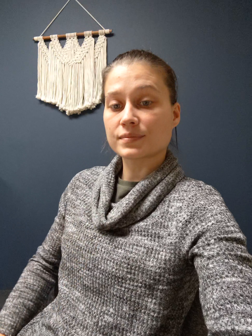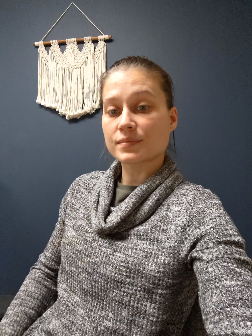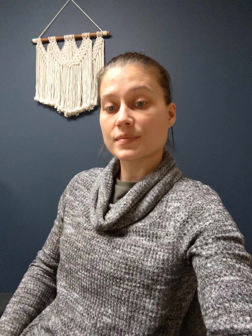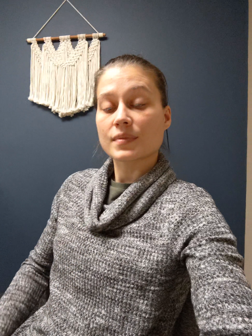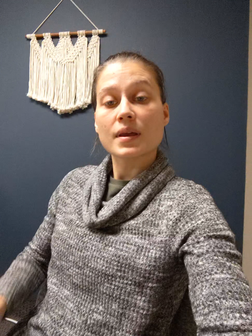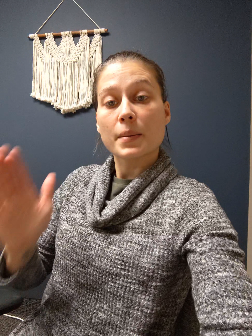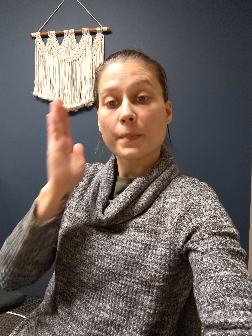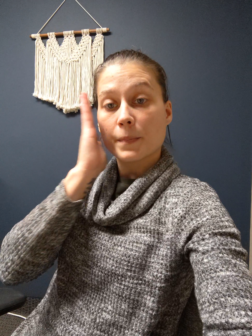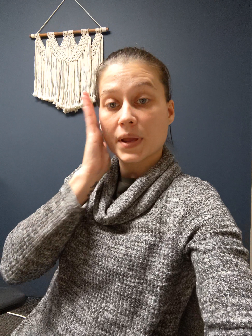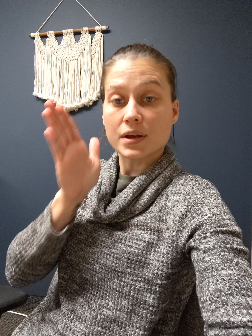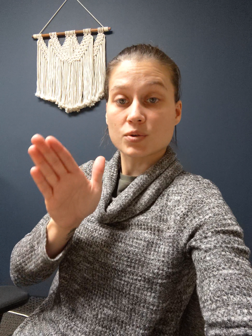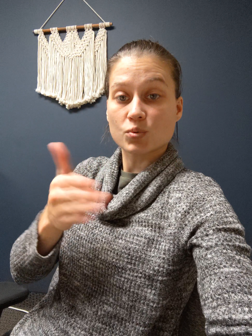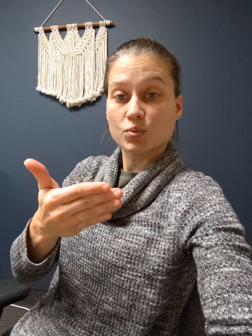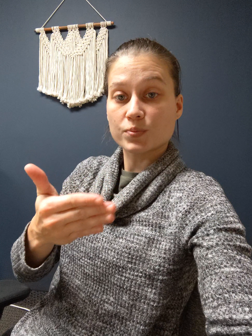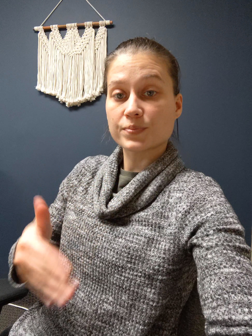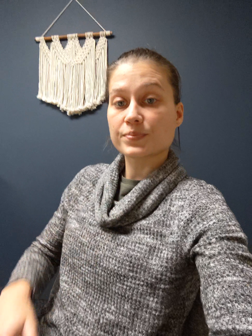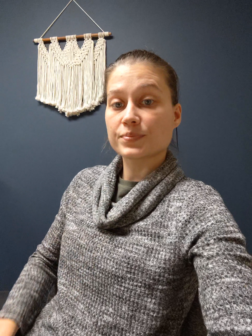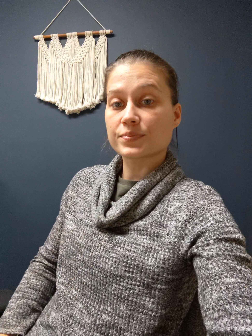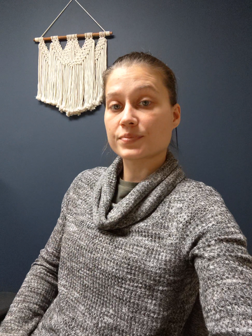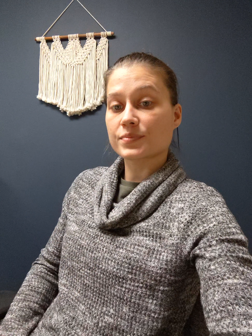bedroom